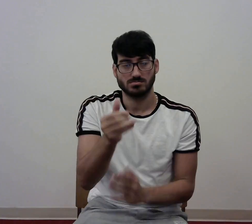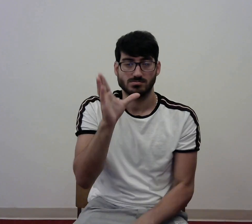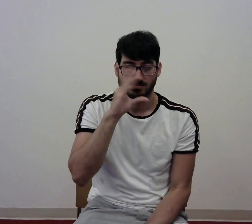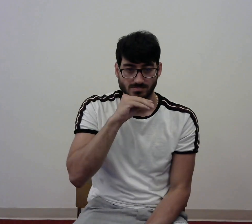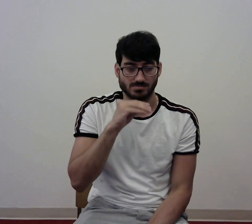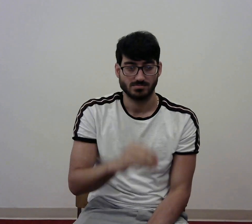bilər